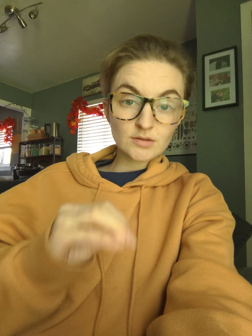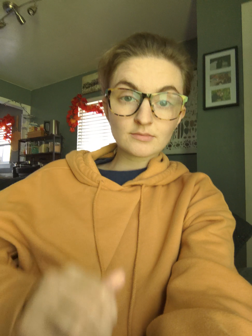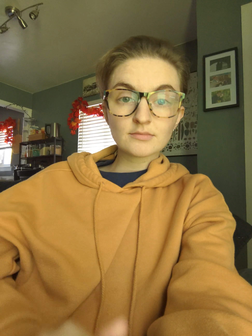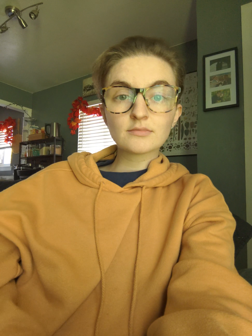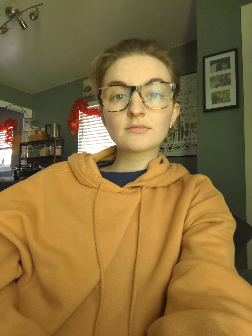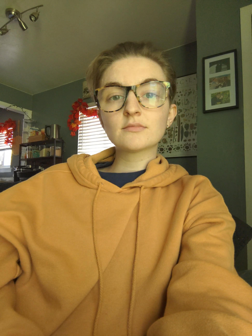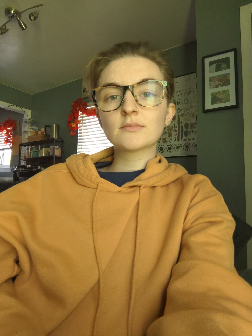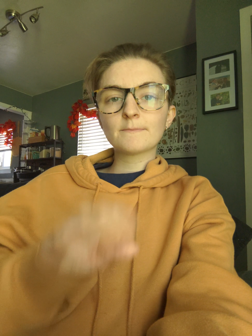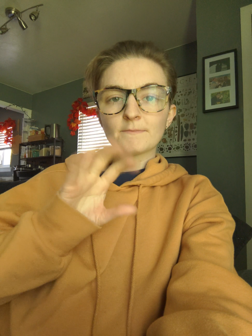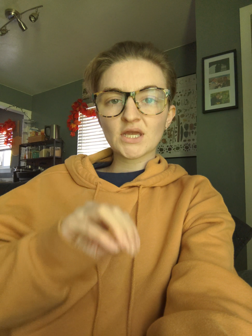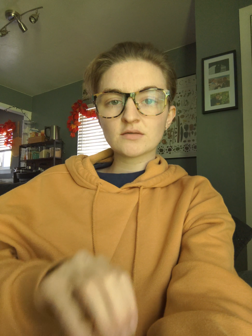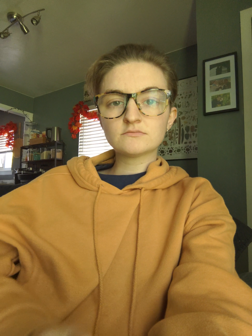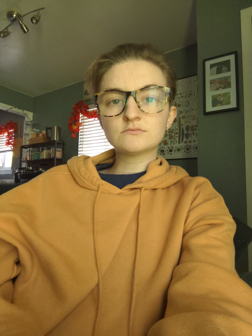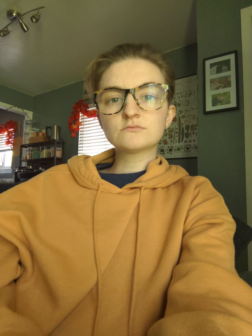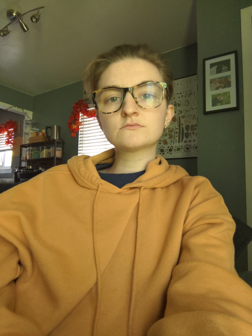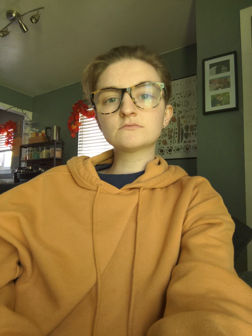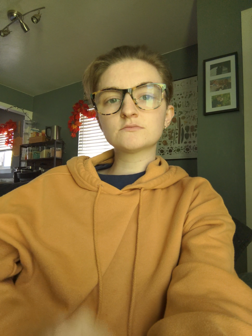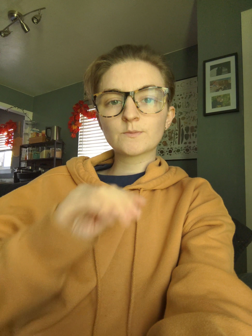bite